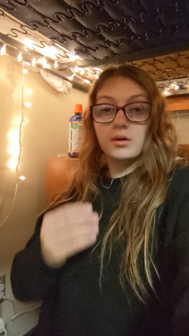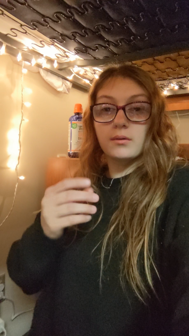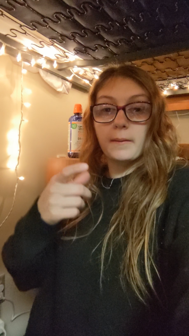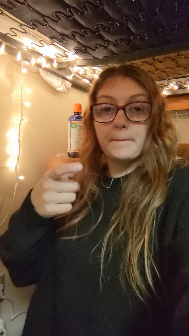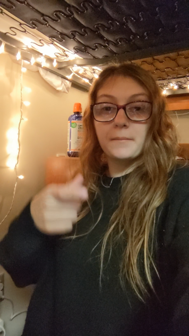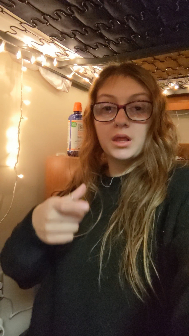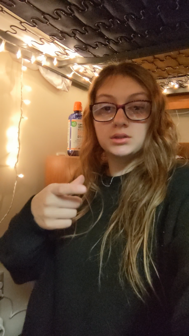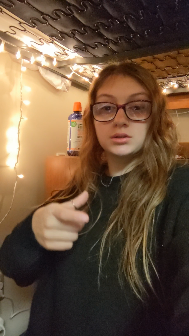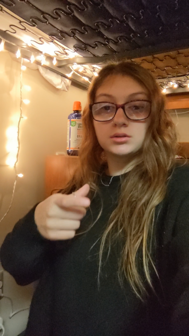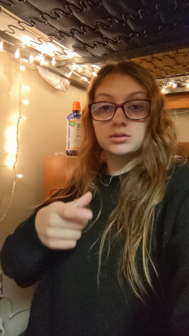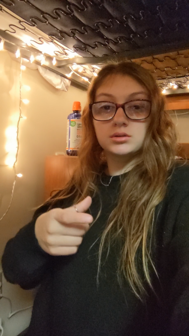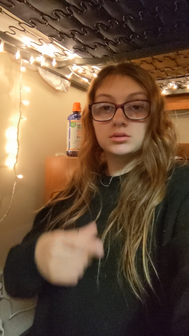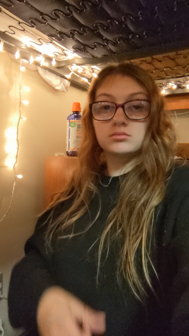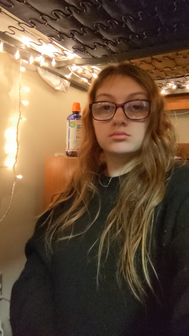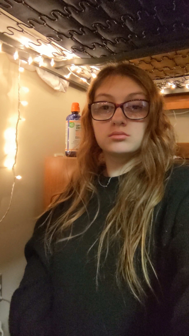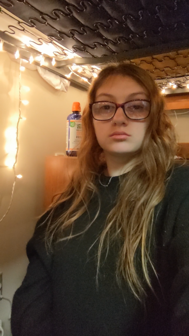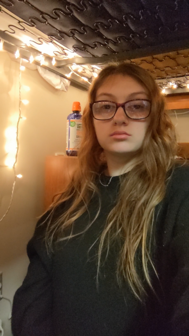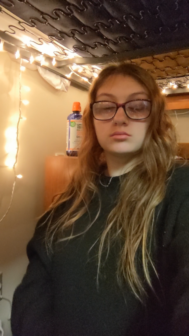plate